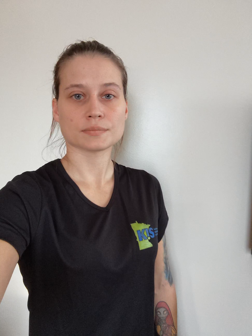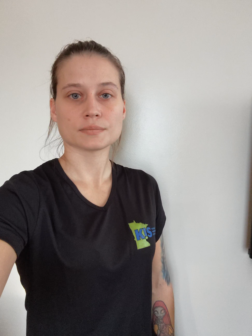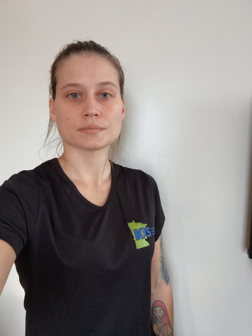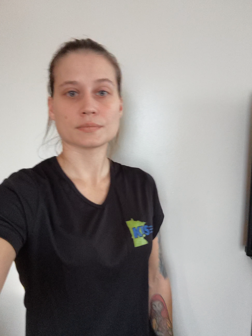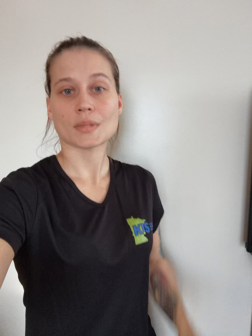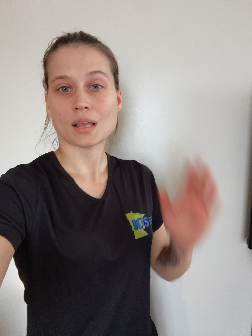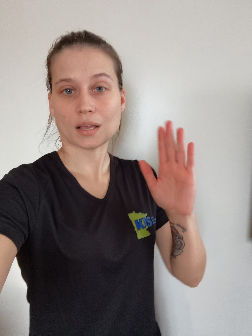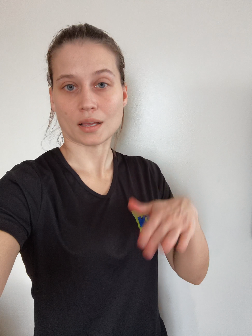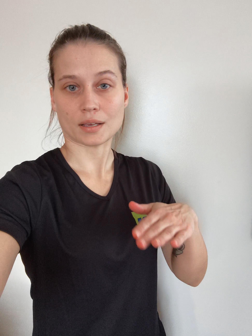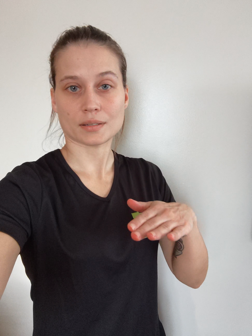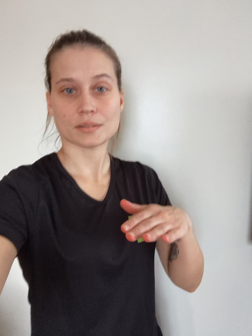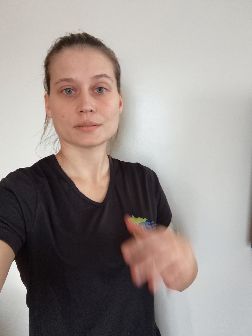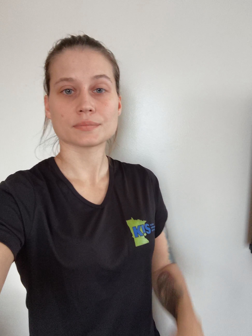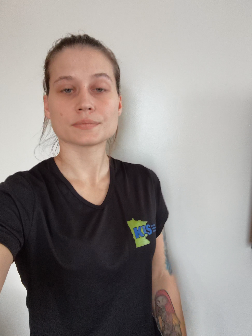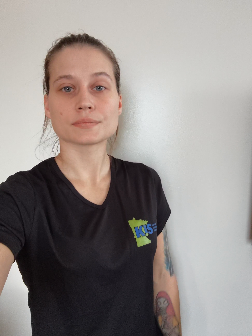on